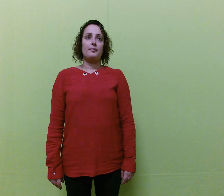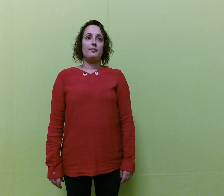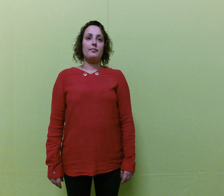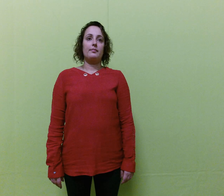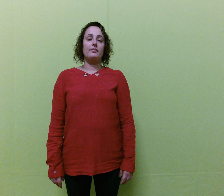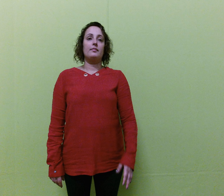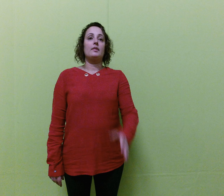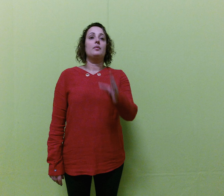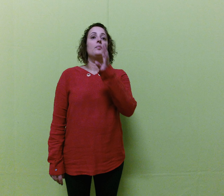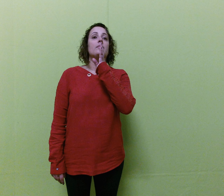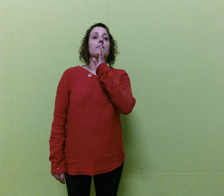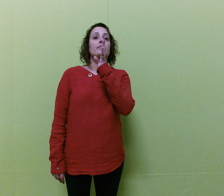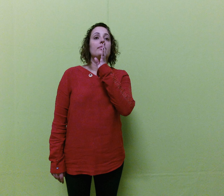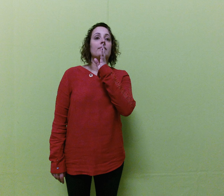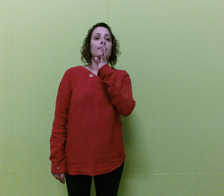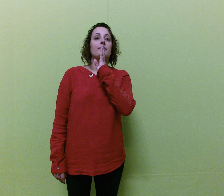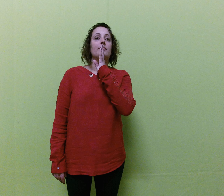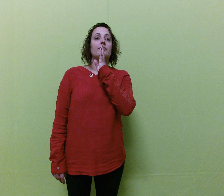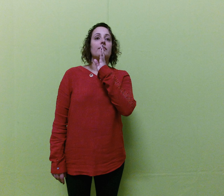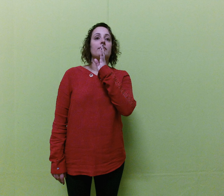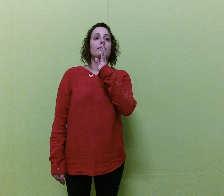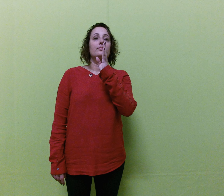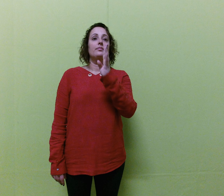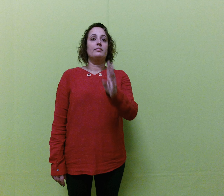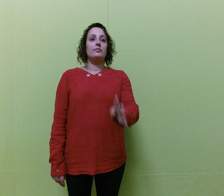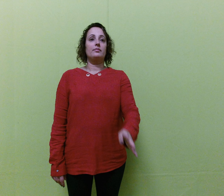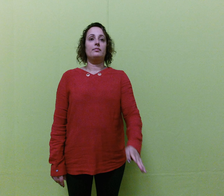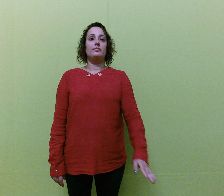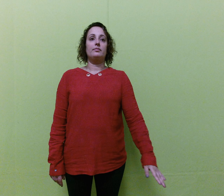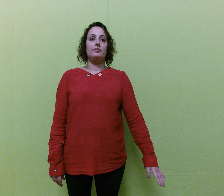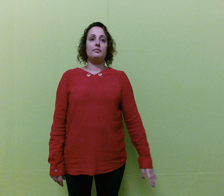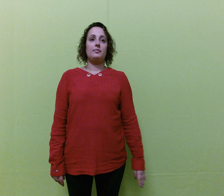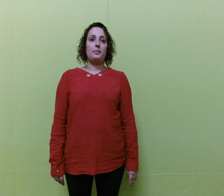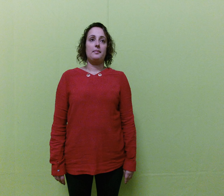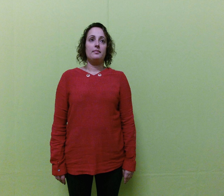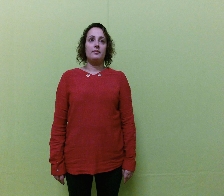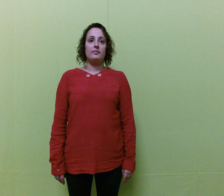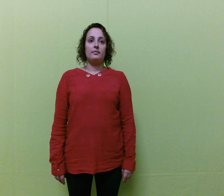conhecer